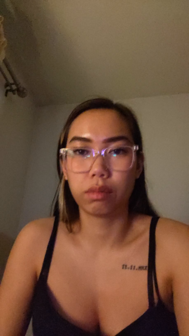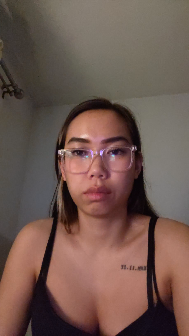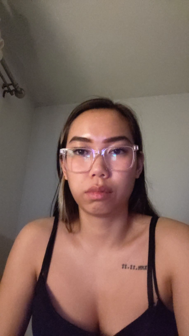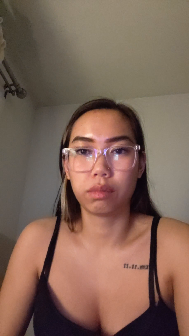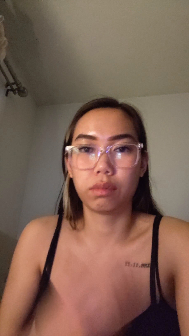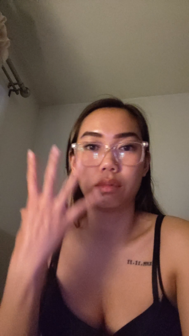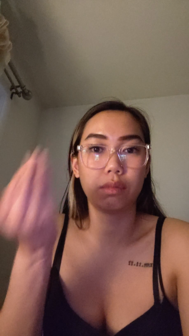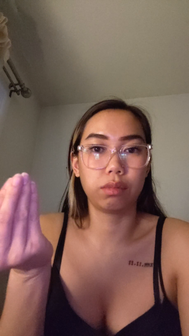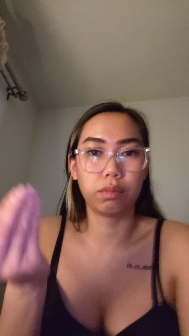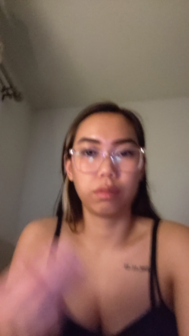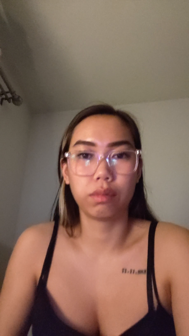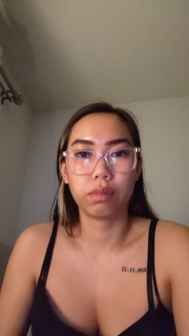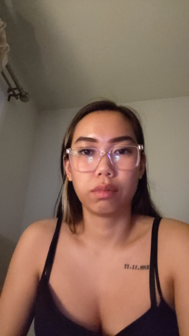got to